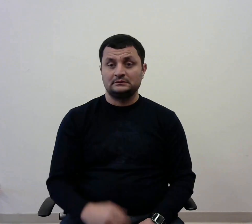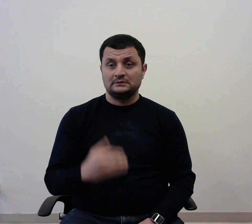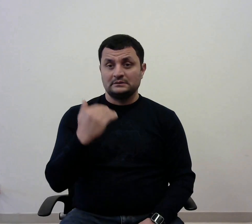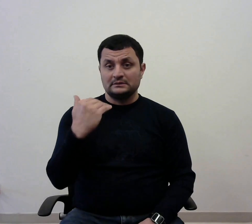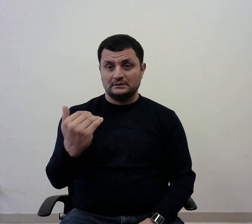siz